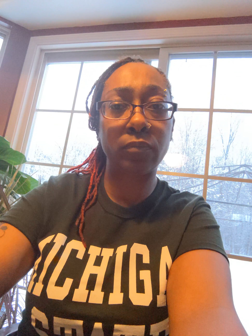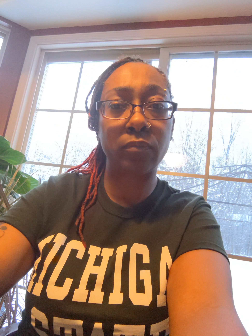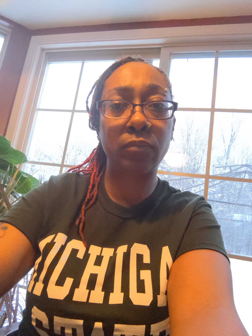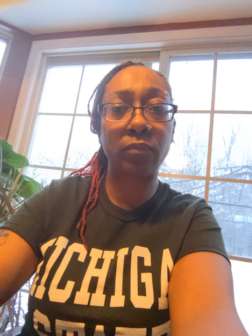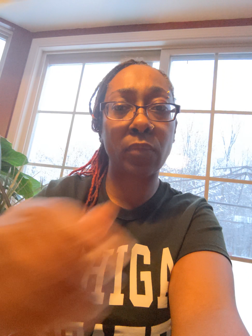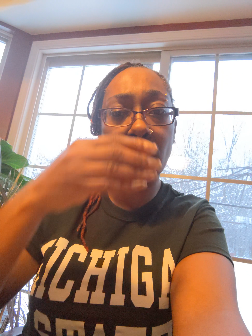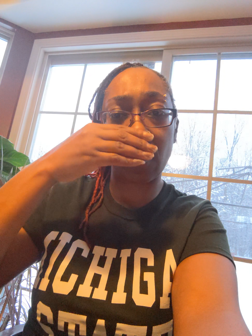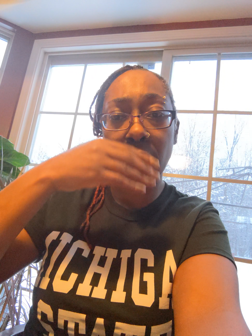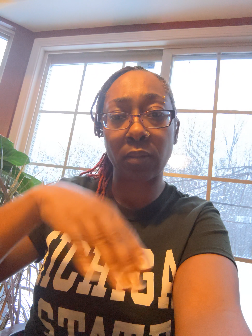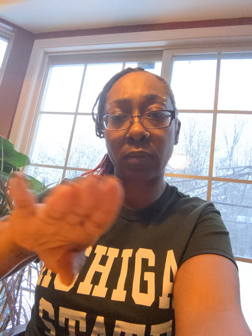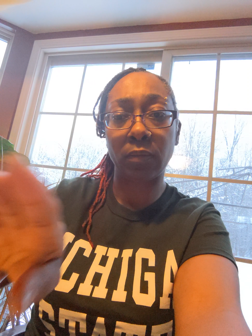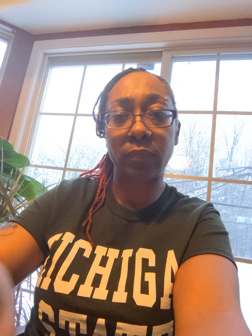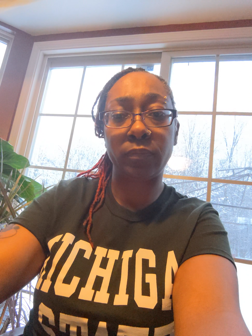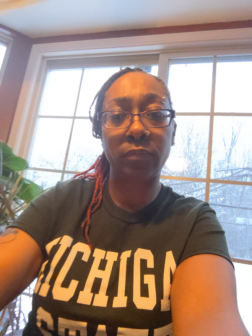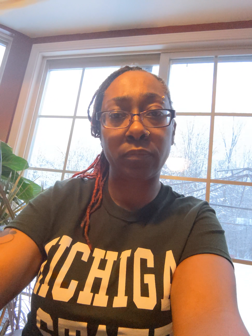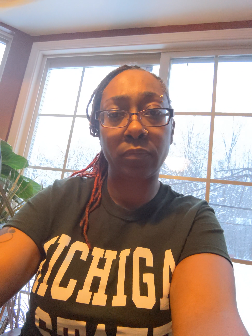elephant